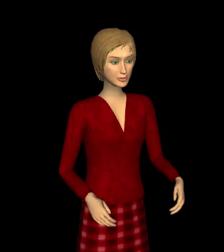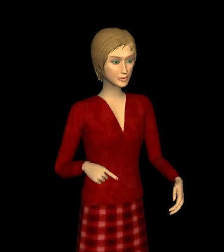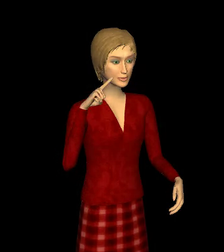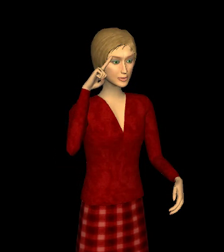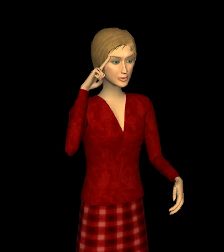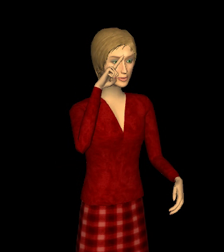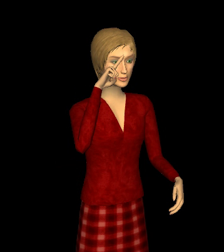لماذا